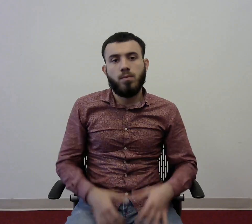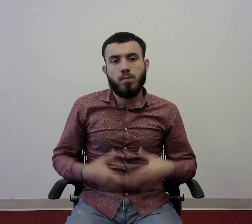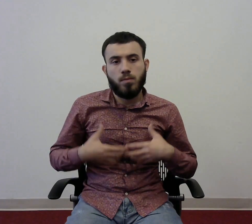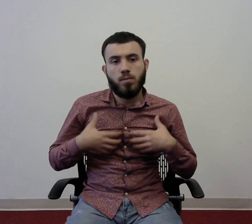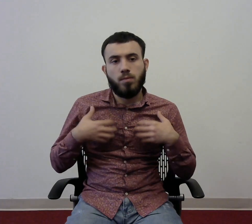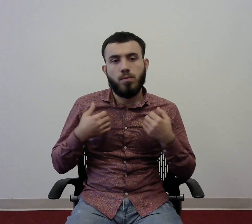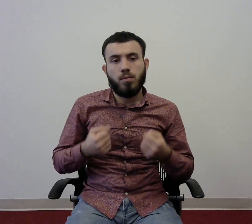sağlam